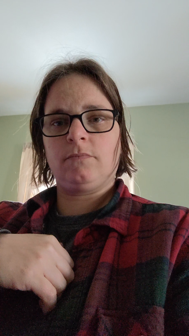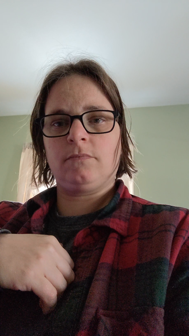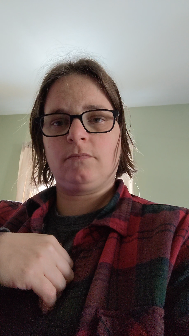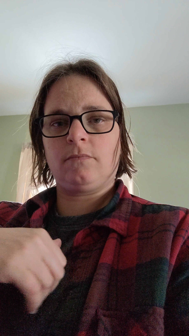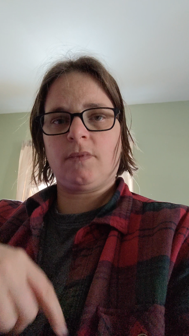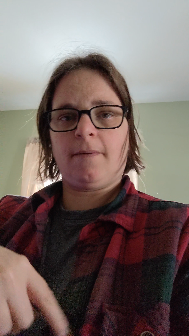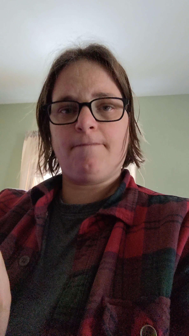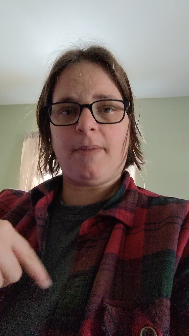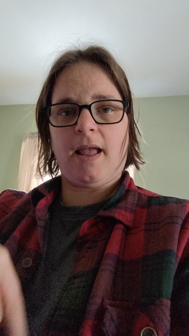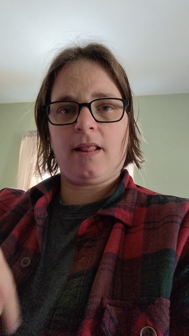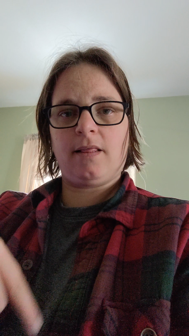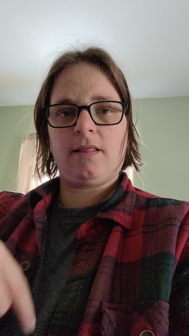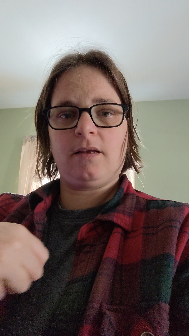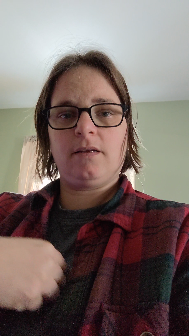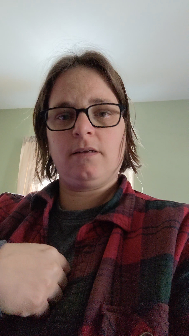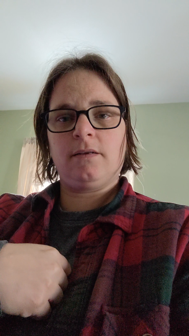belly button